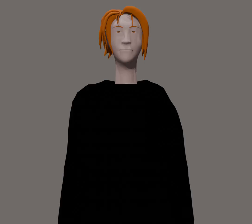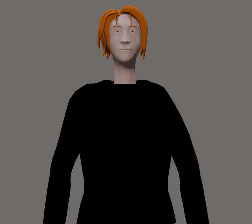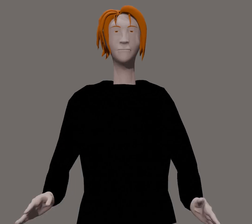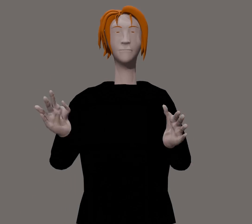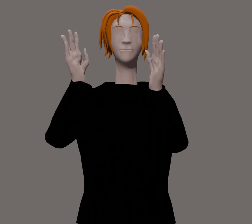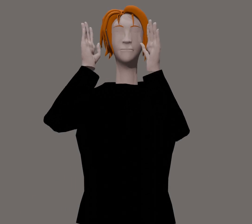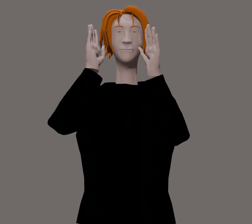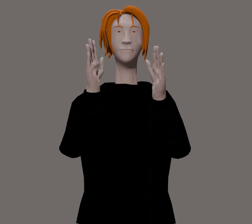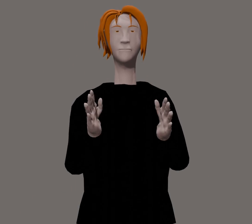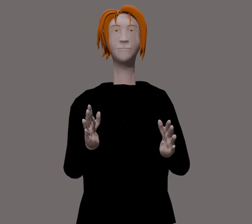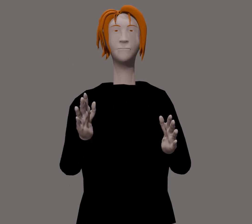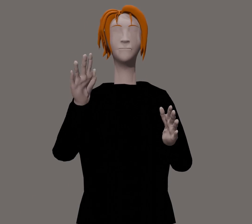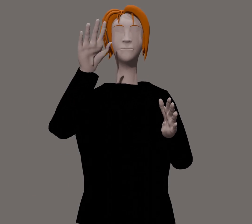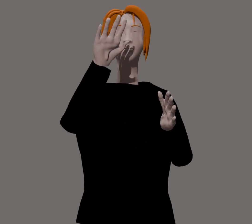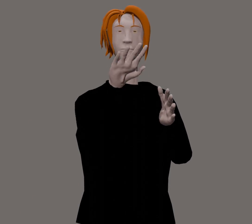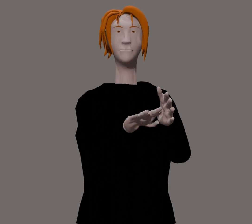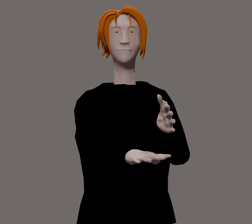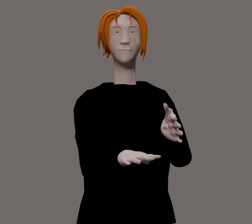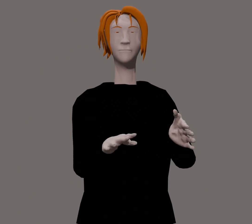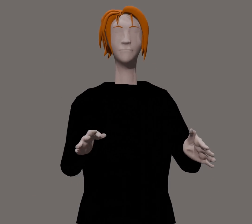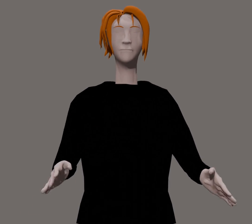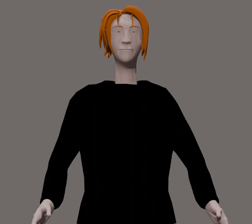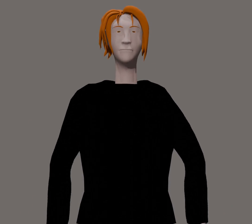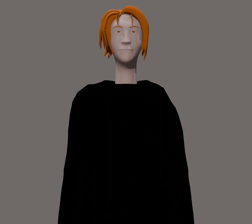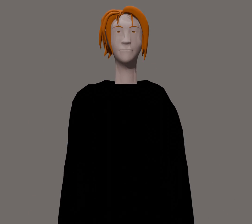Cheapskate